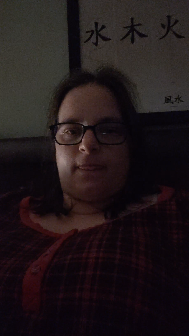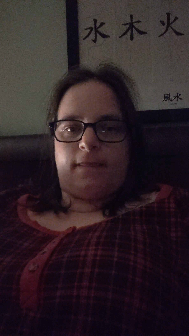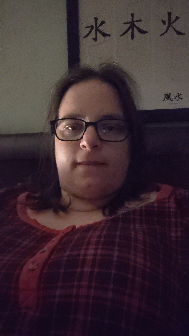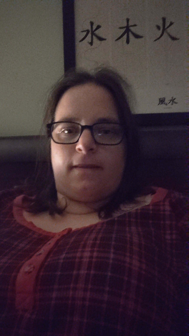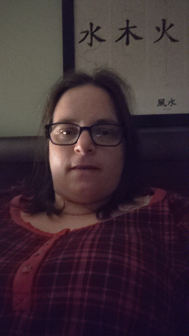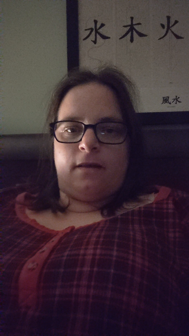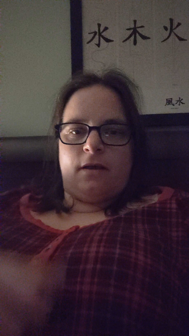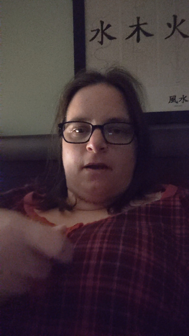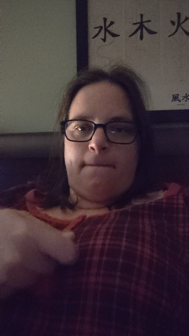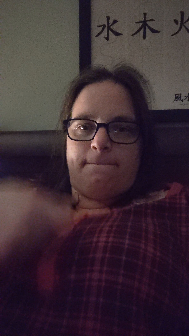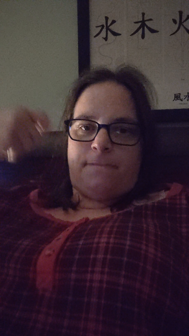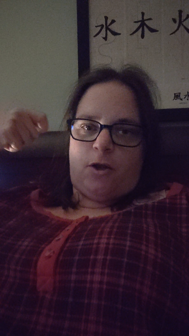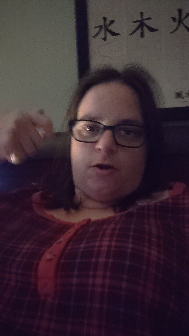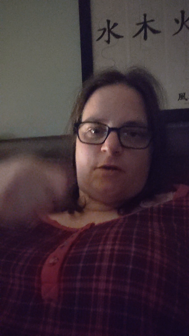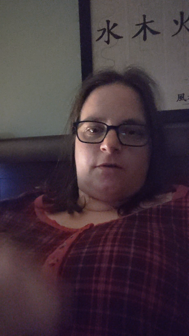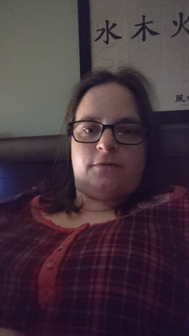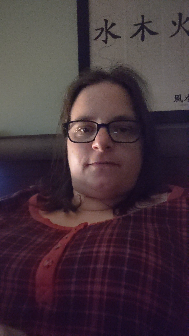pull